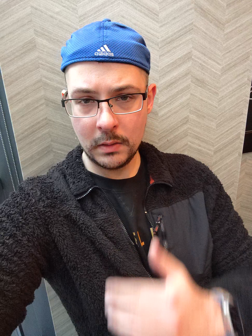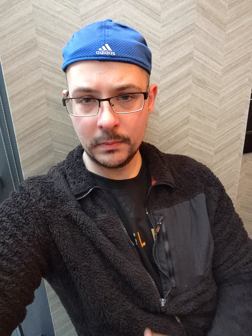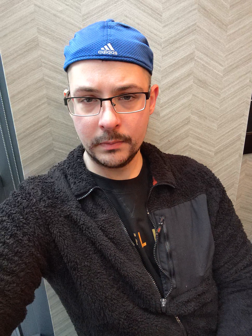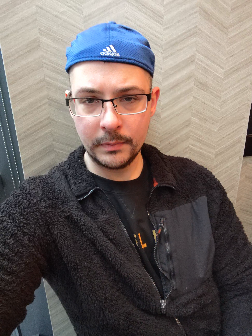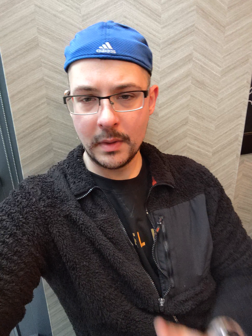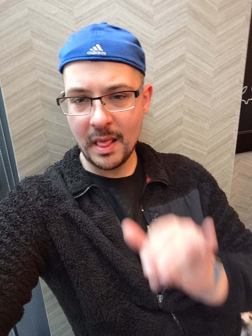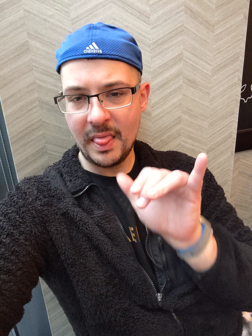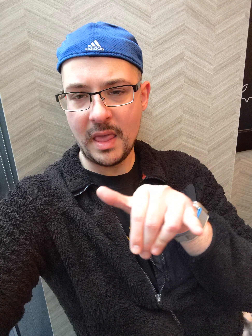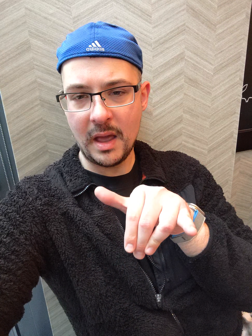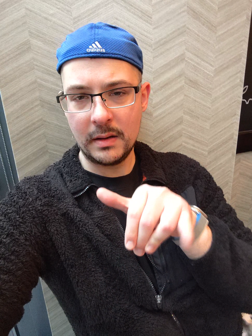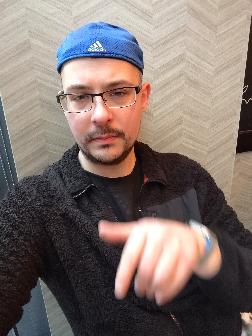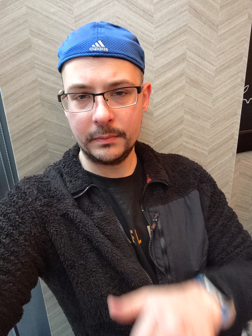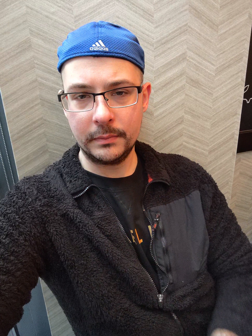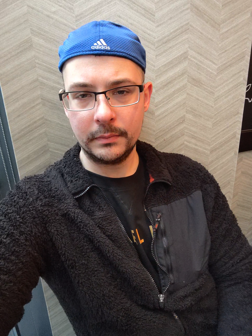that